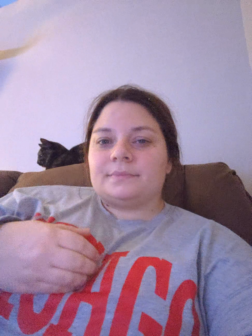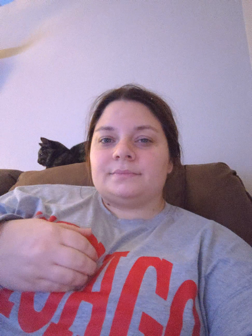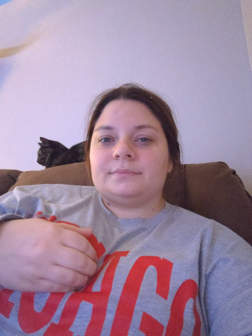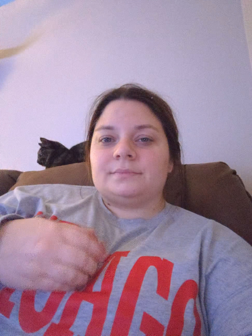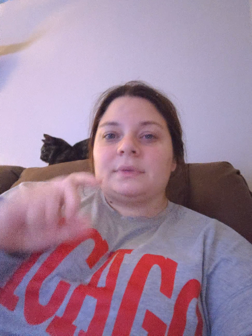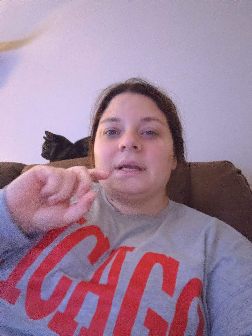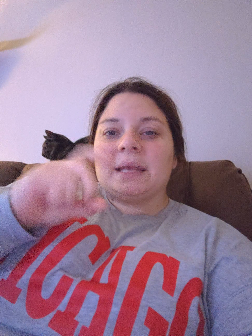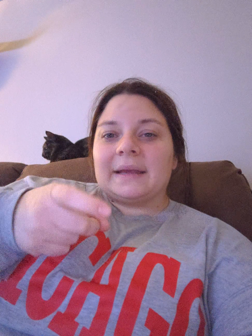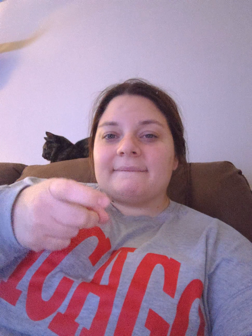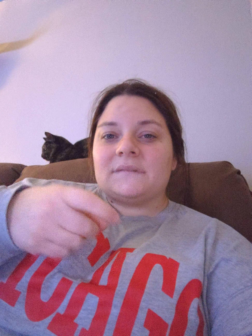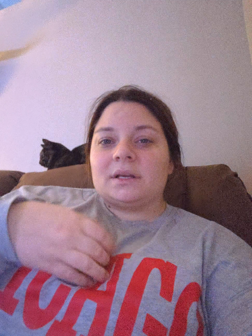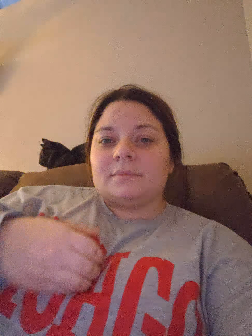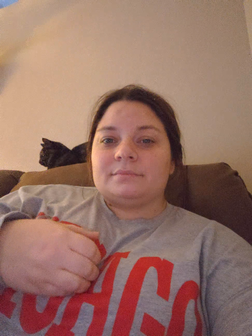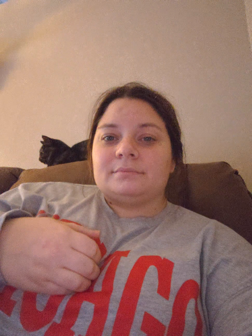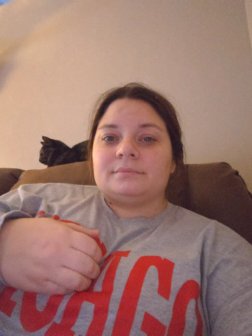gift